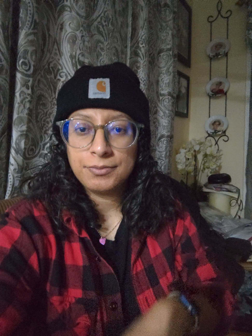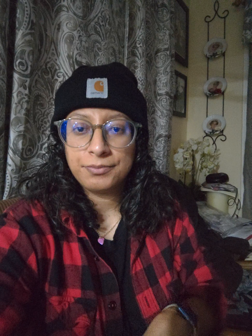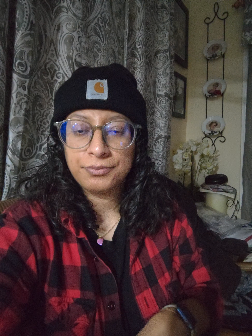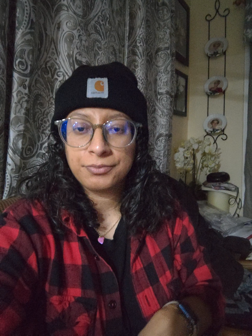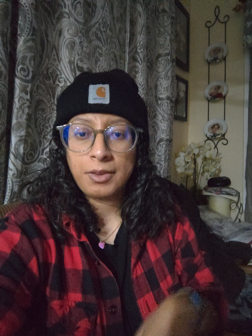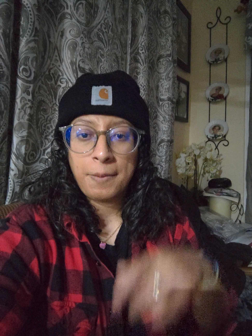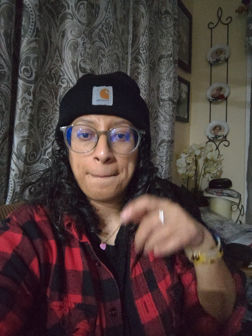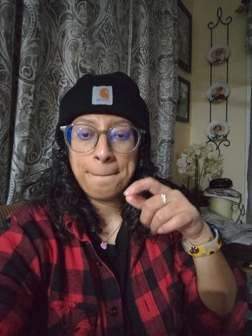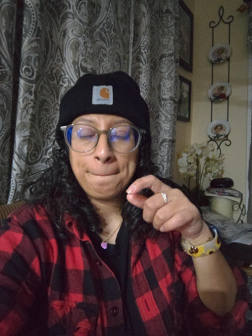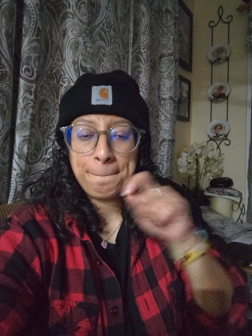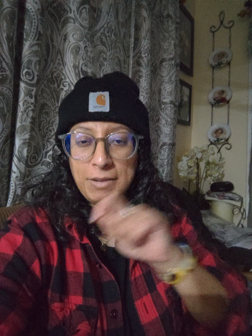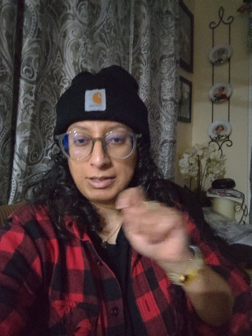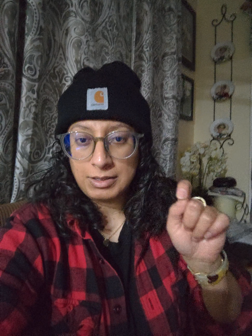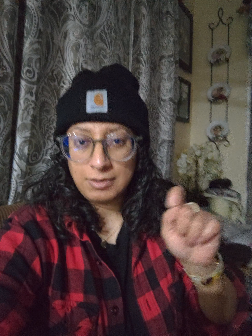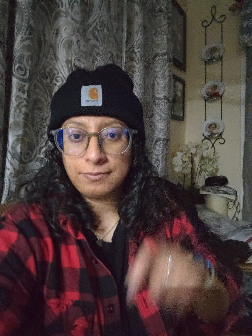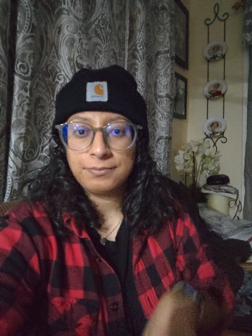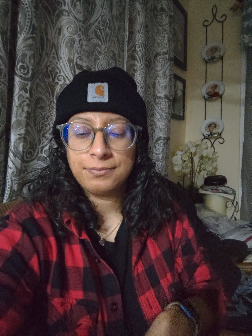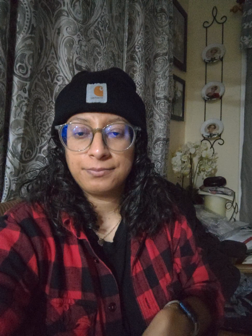pen